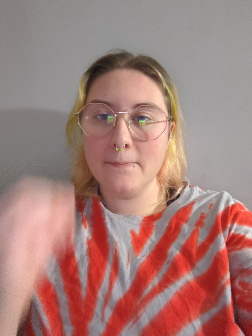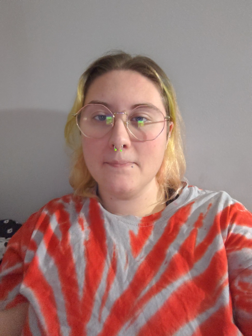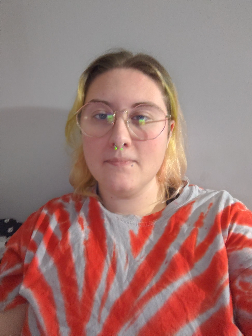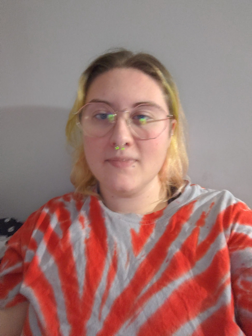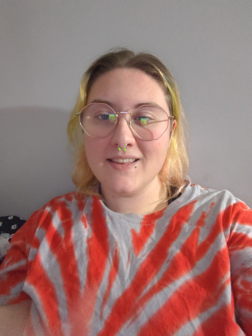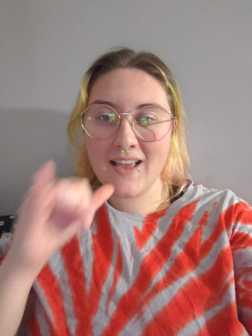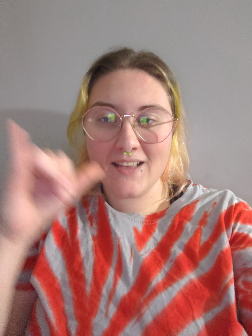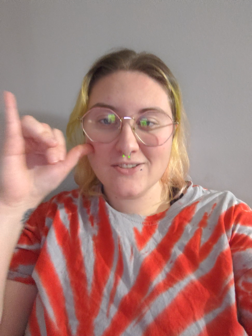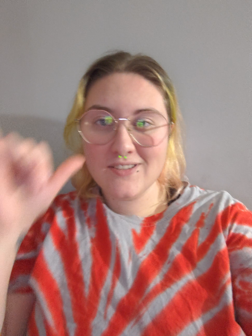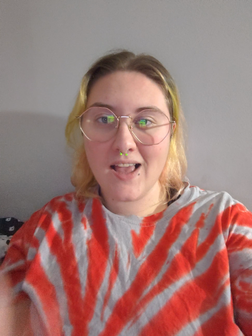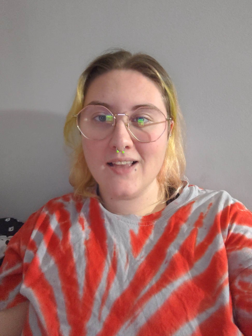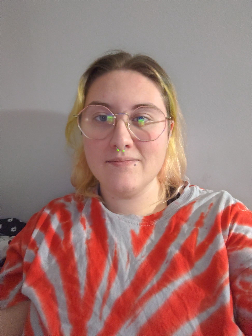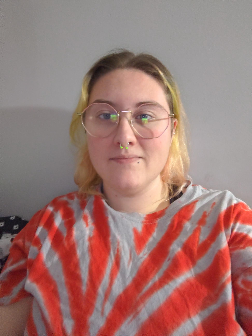yesterday